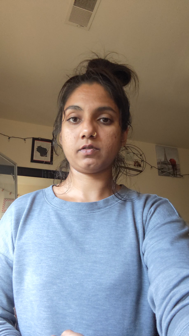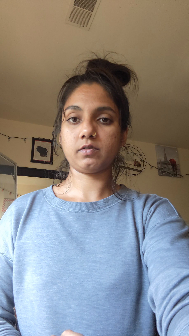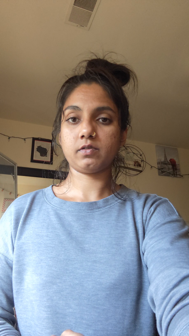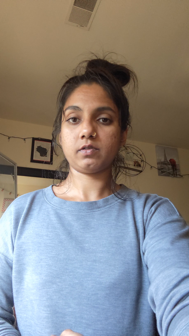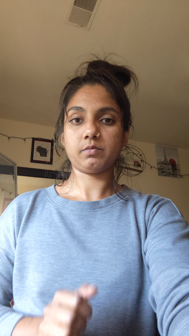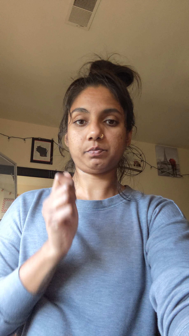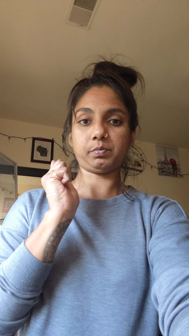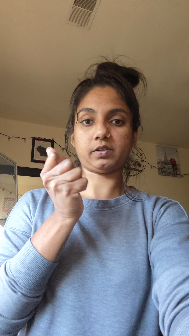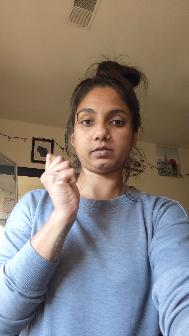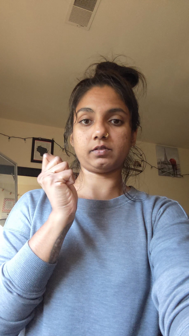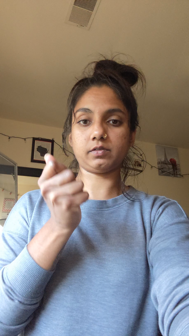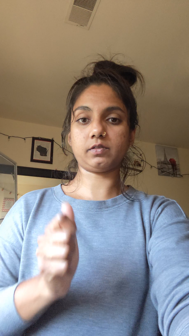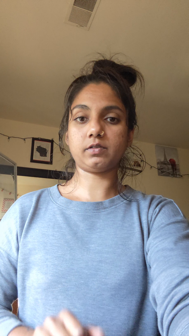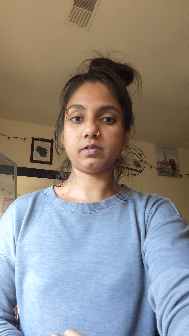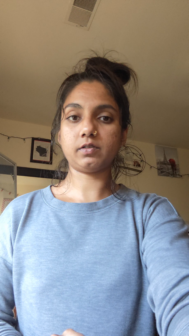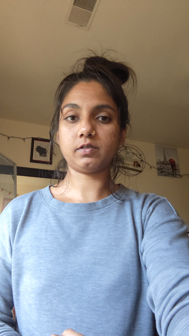bat